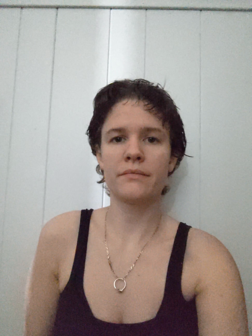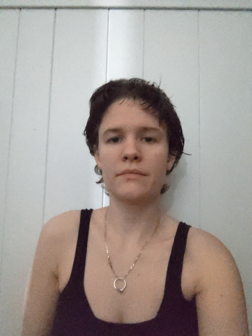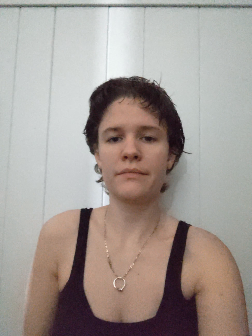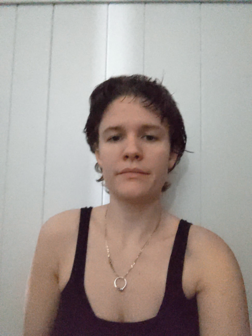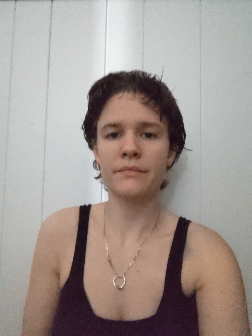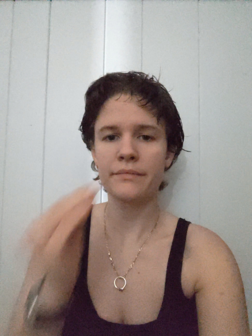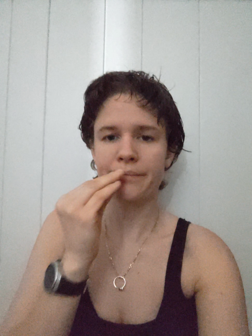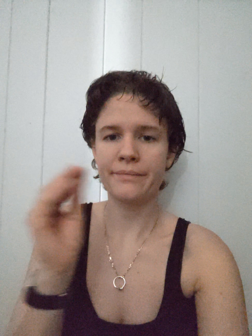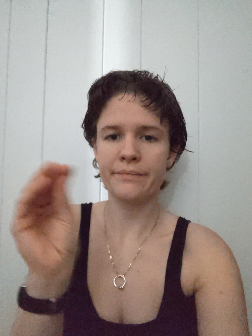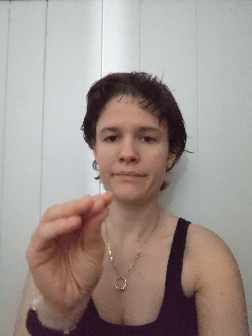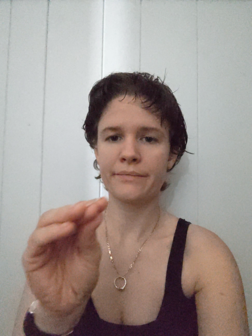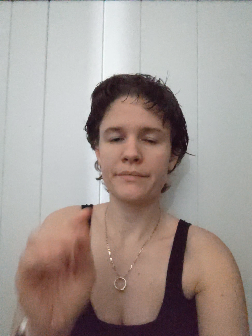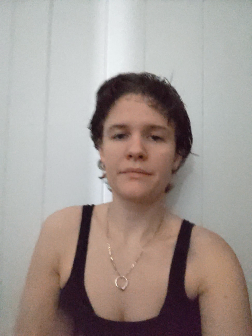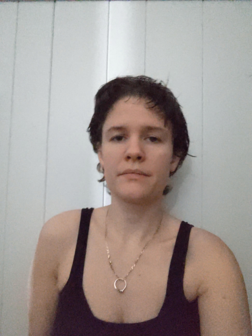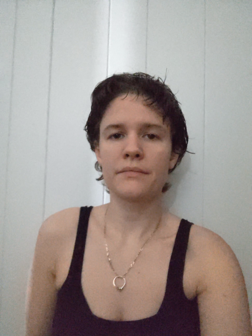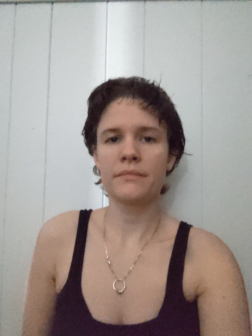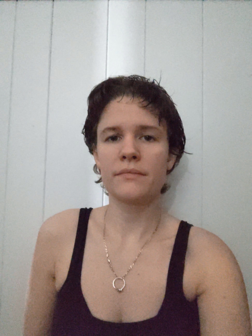kiss